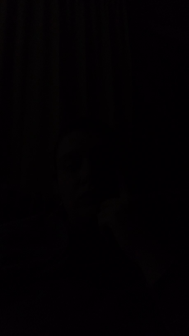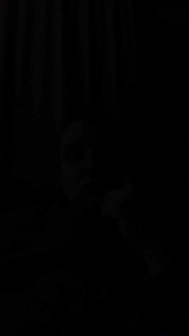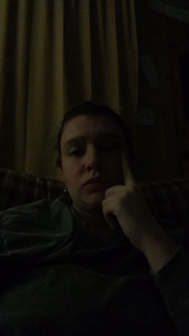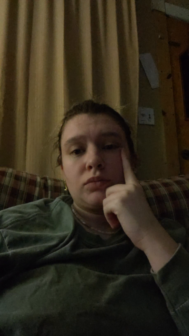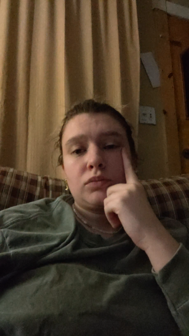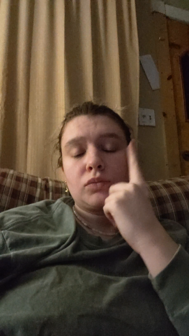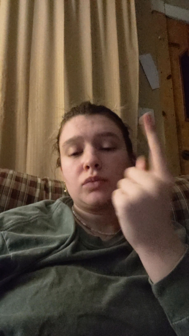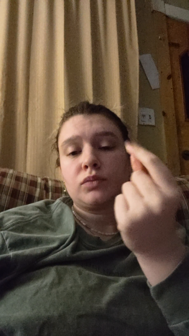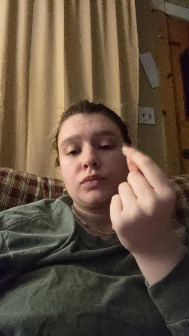do